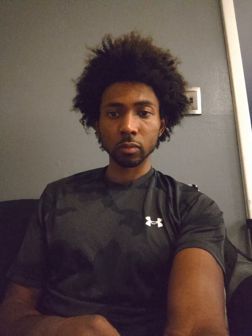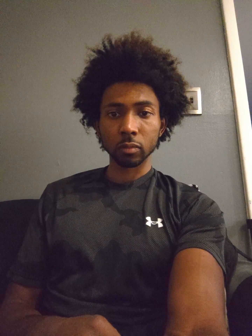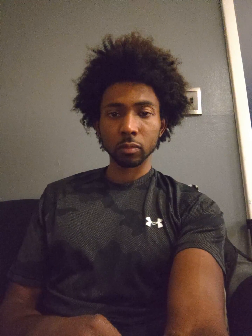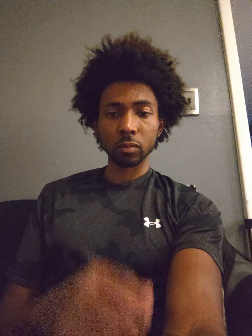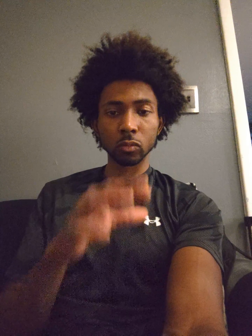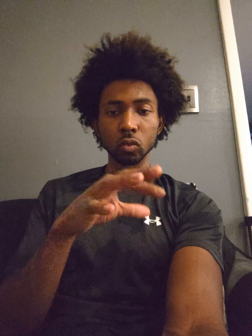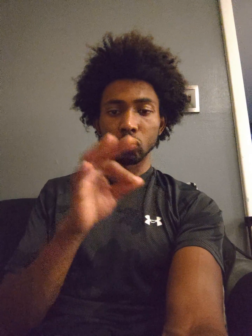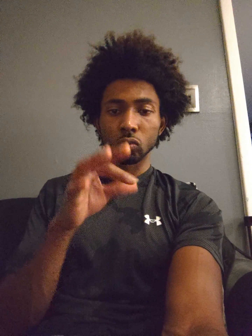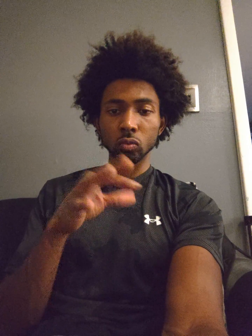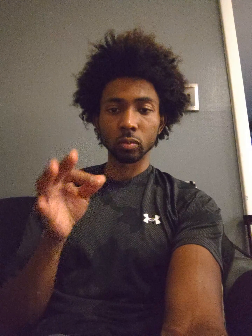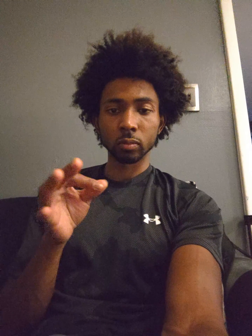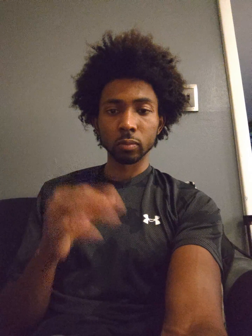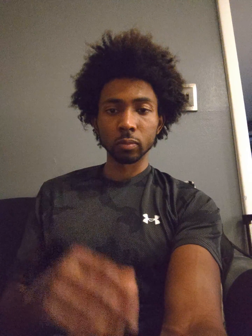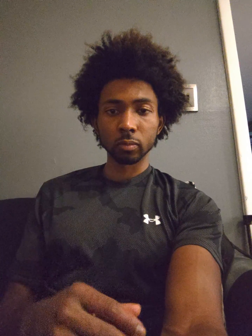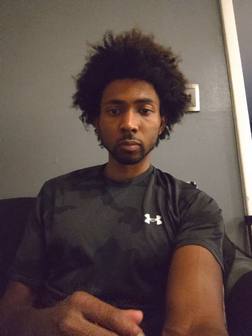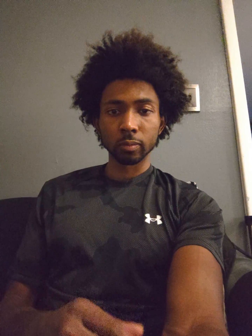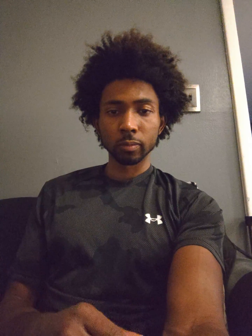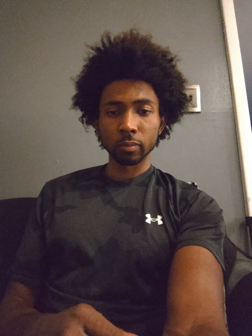choose